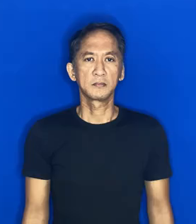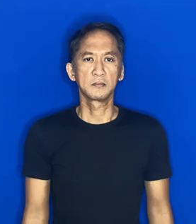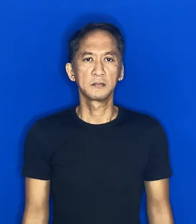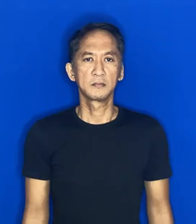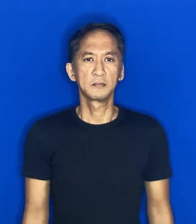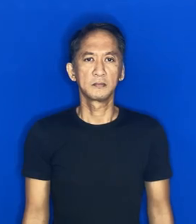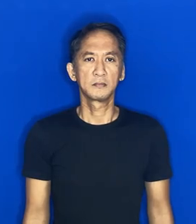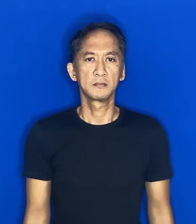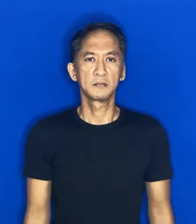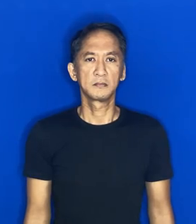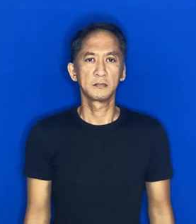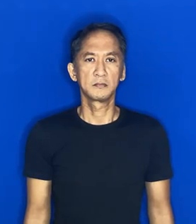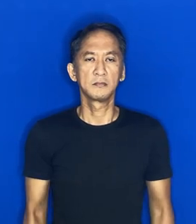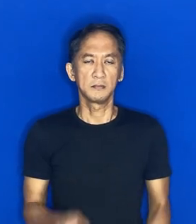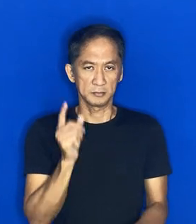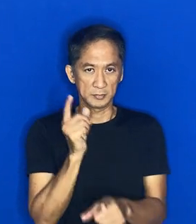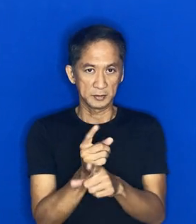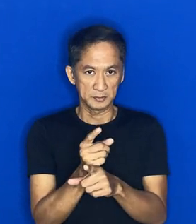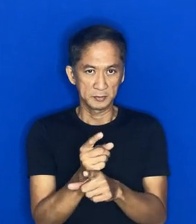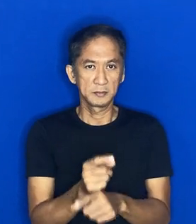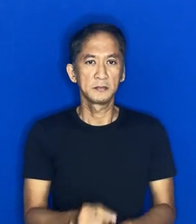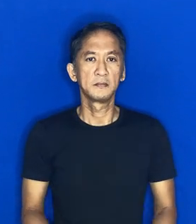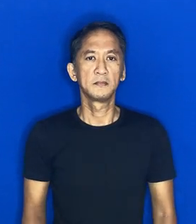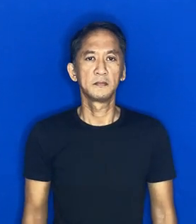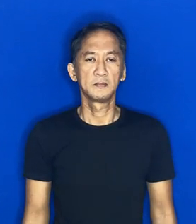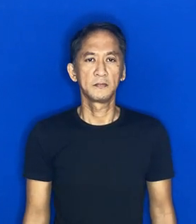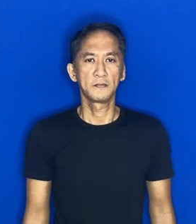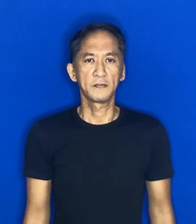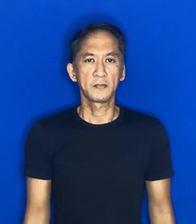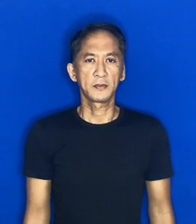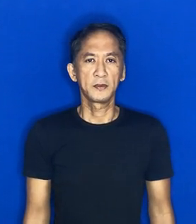correct